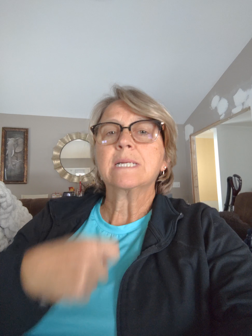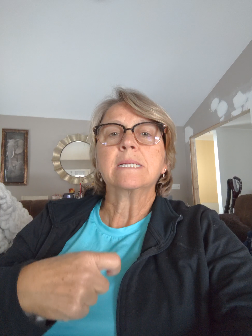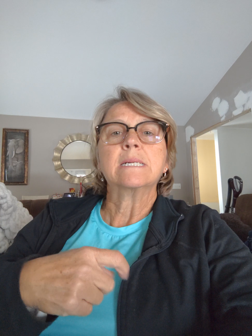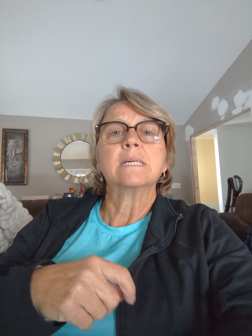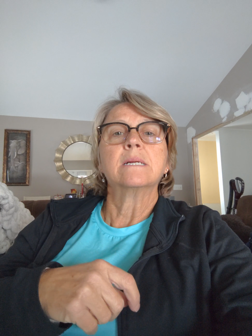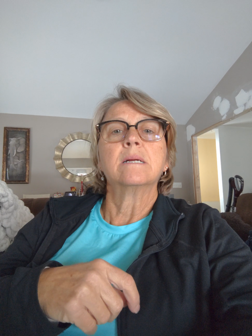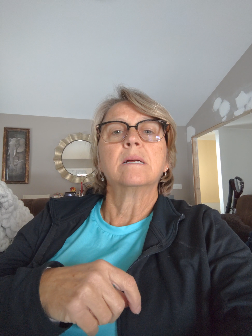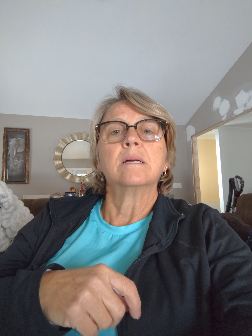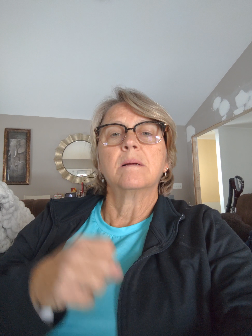red